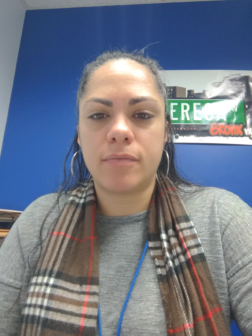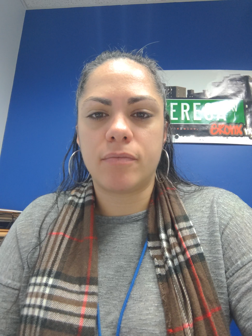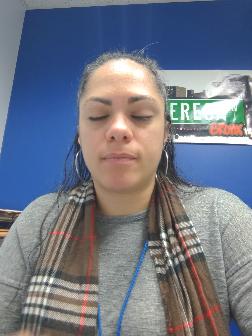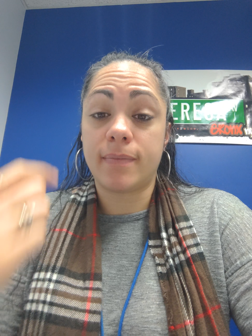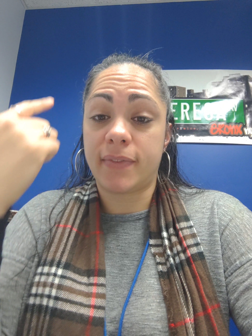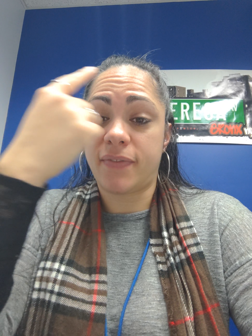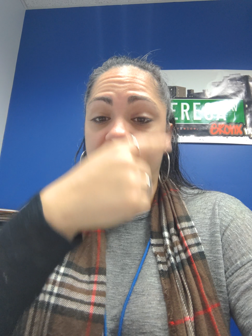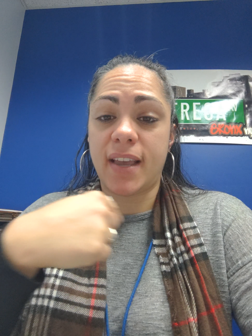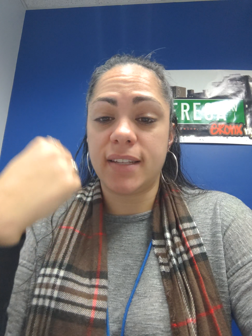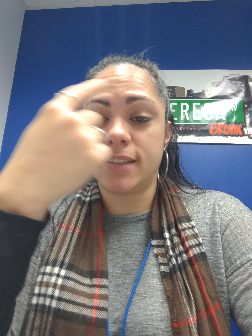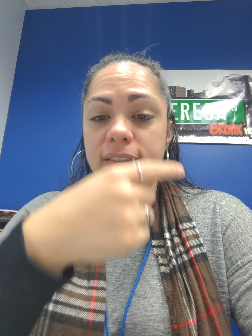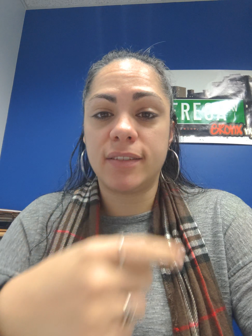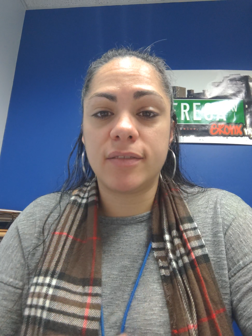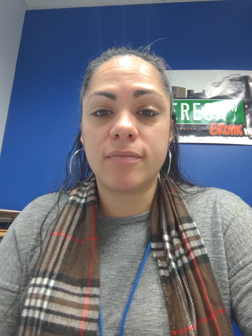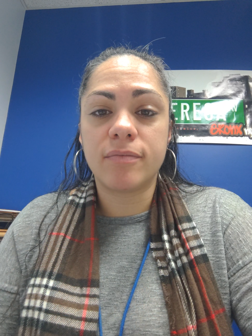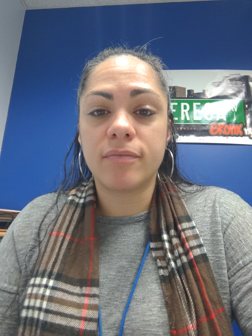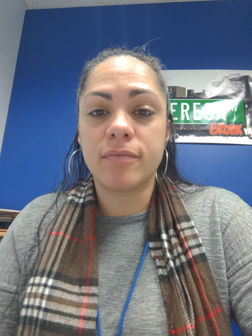face